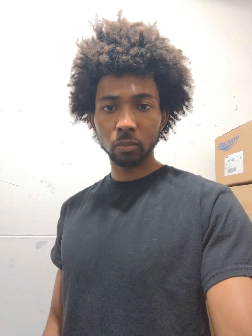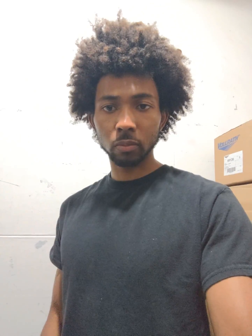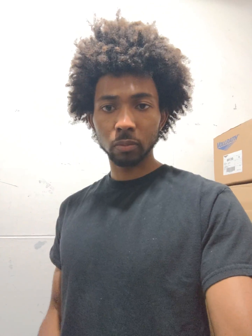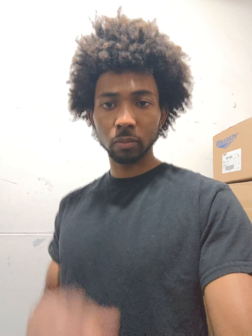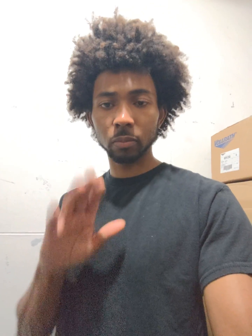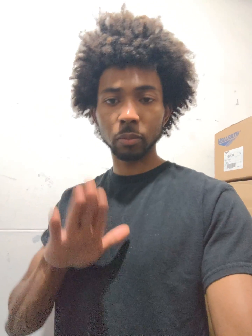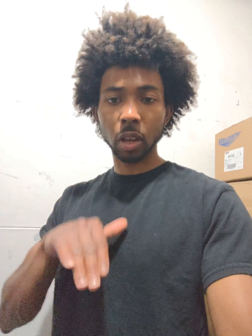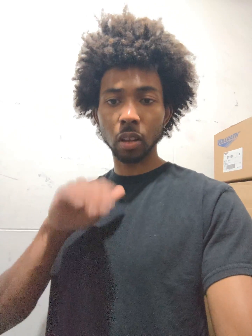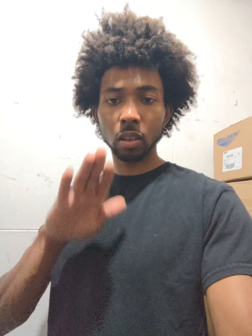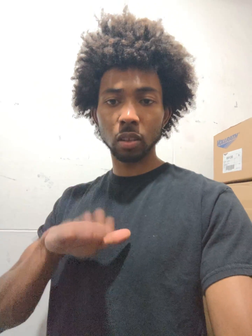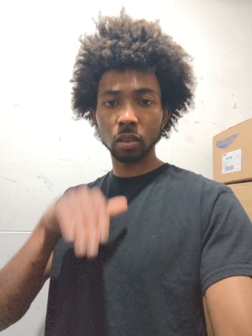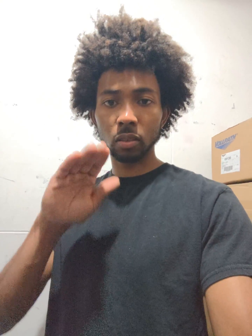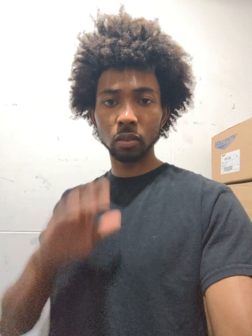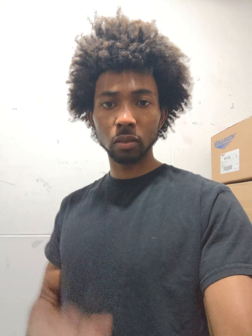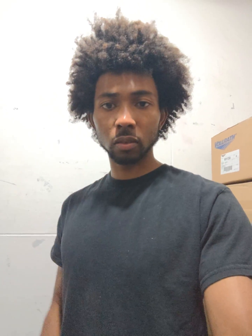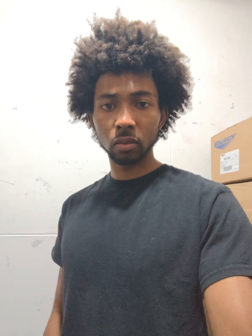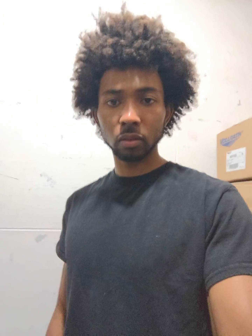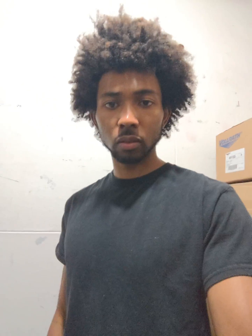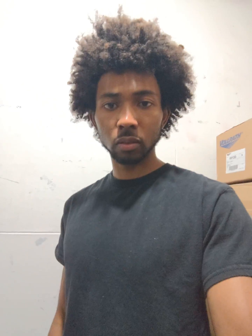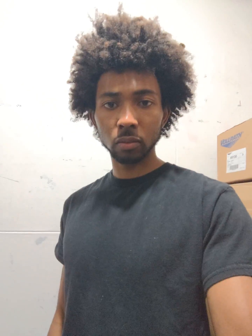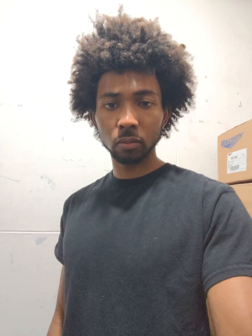paint